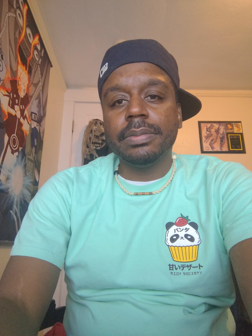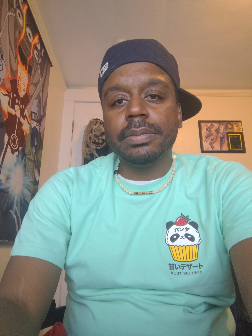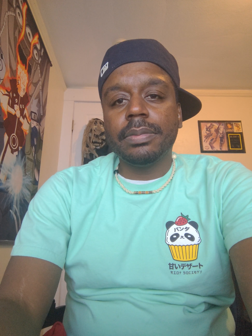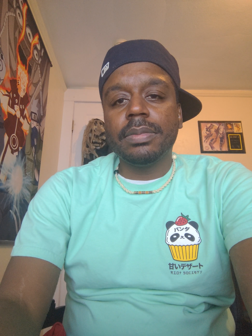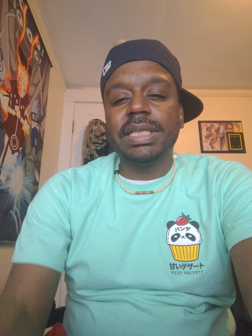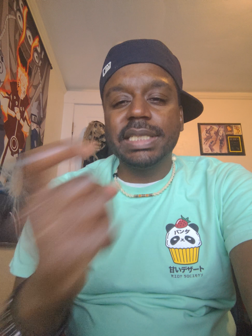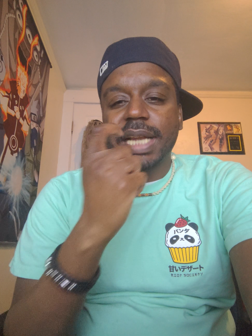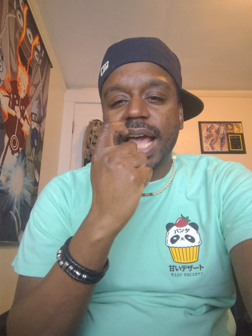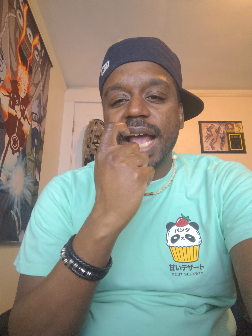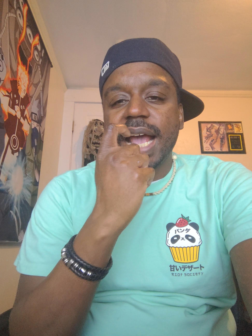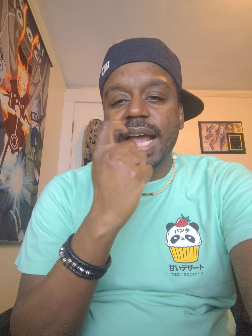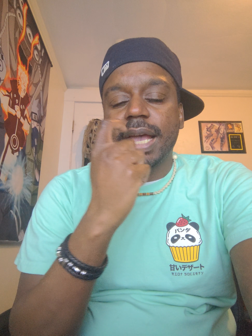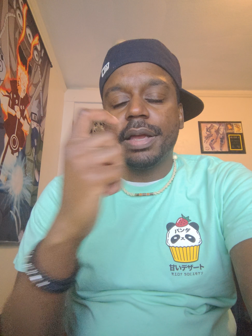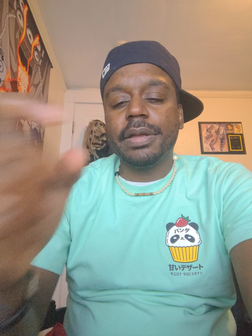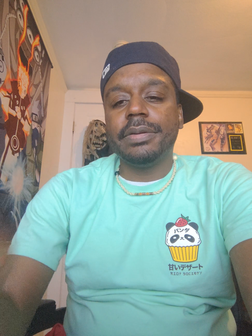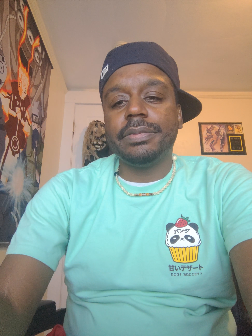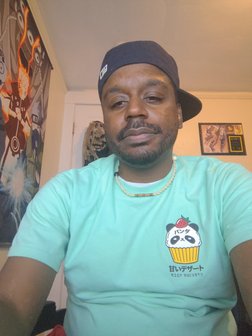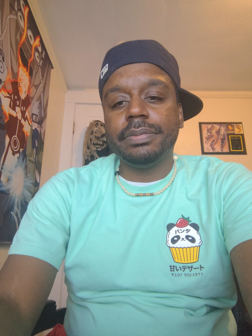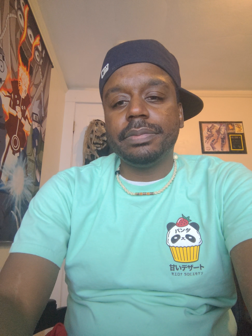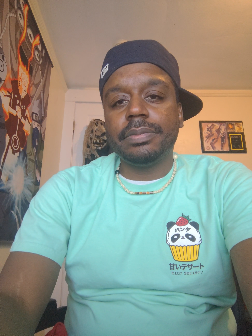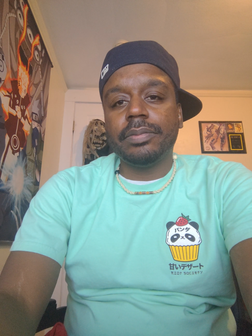window